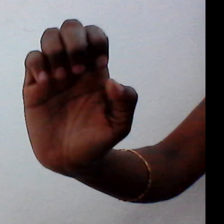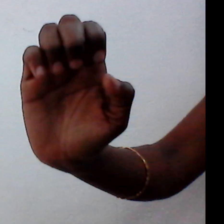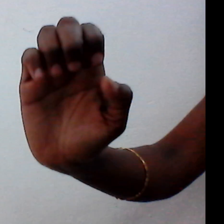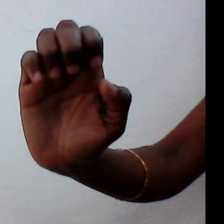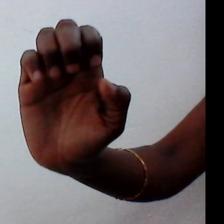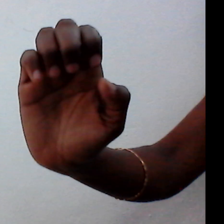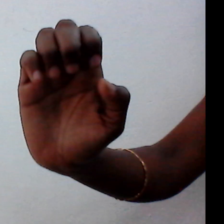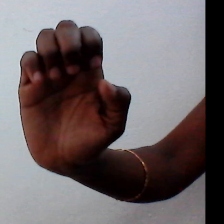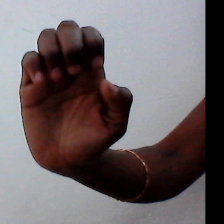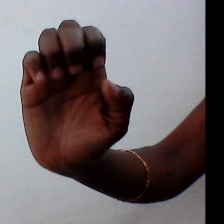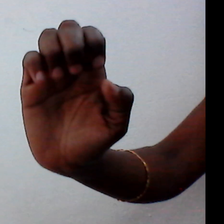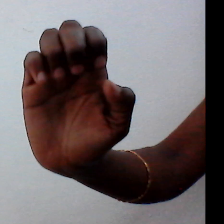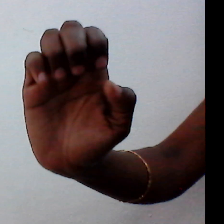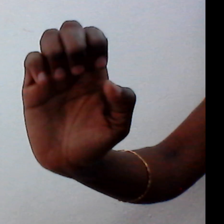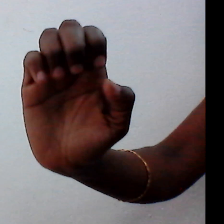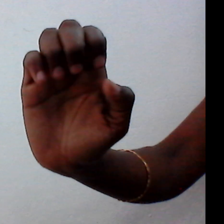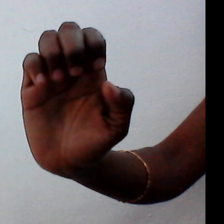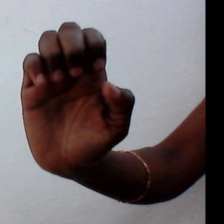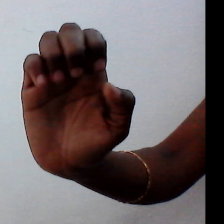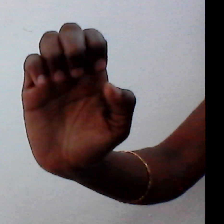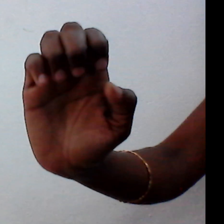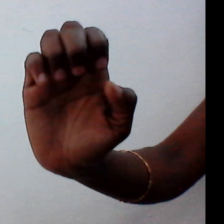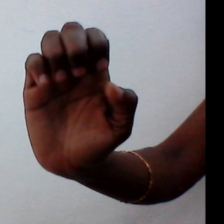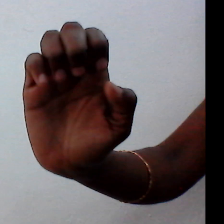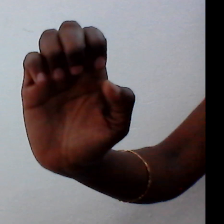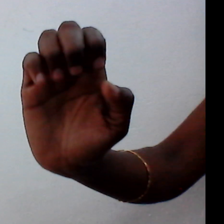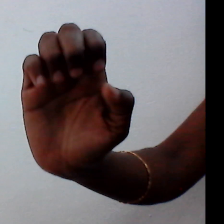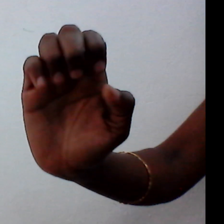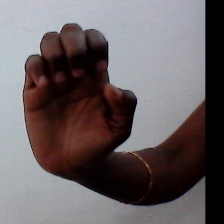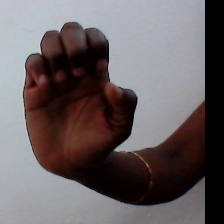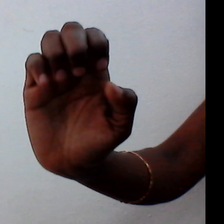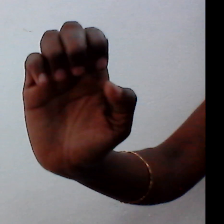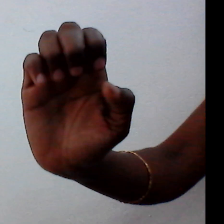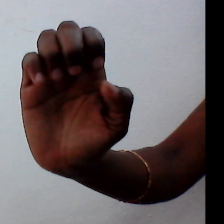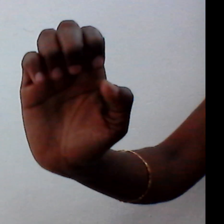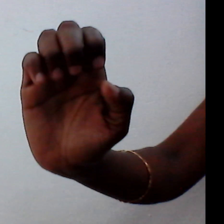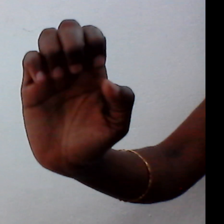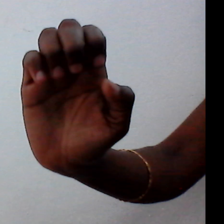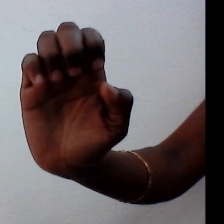ഇ